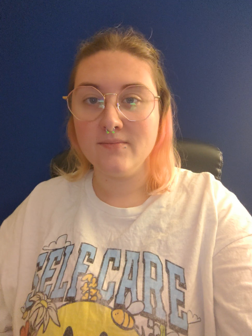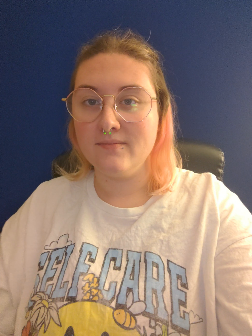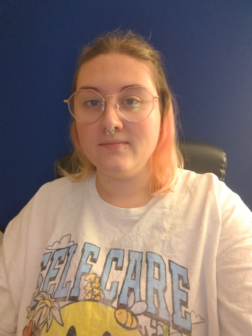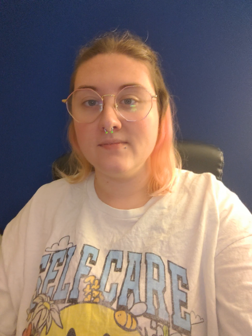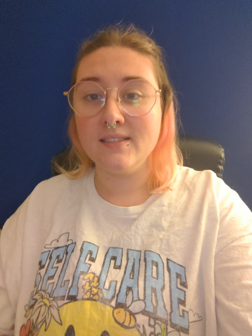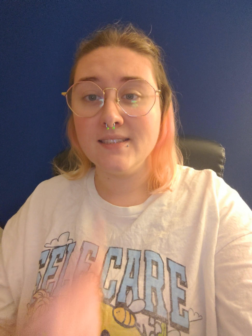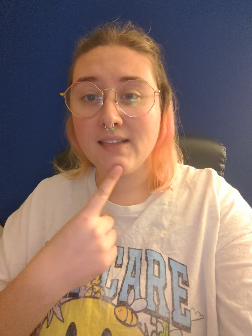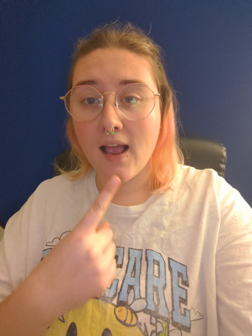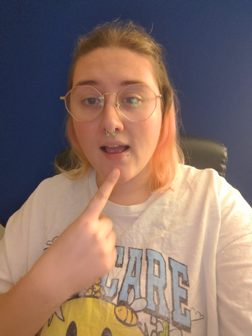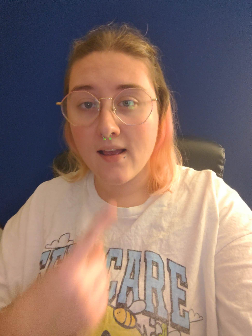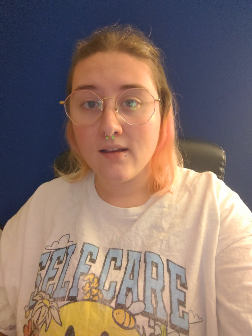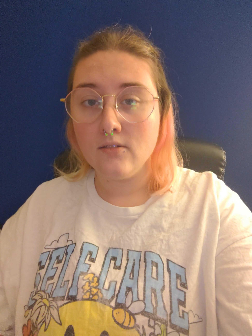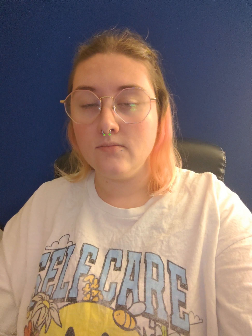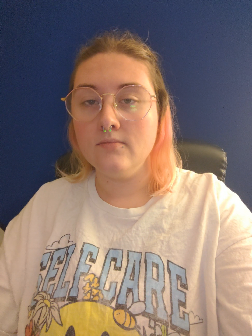say